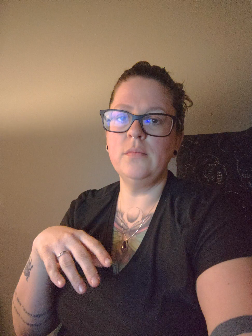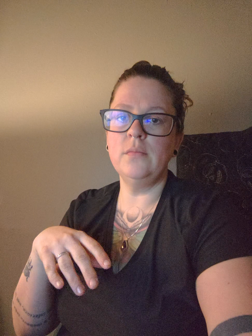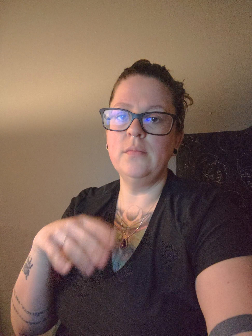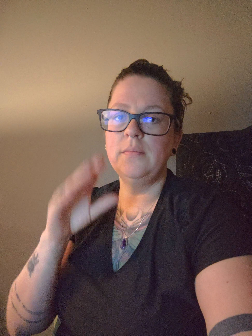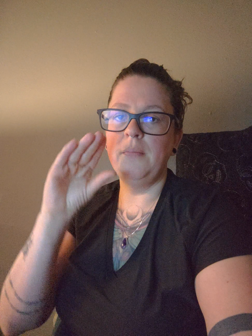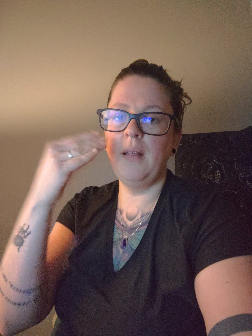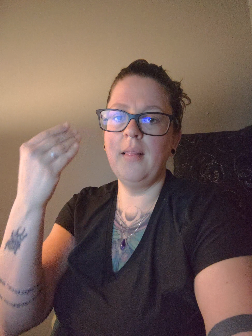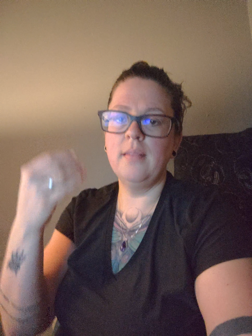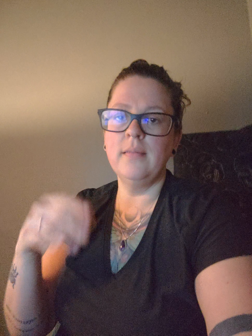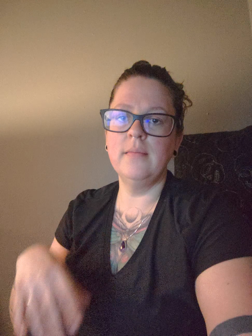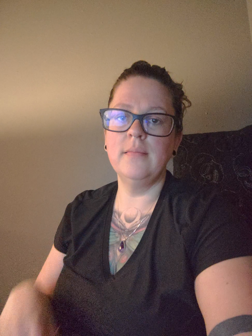smile